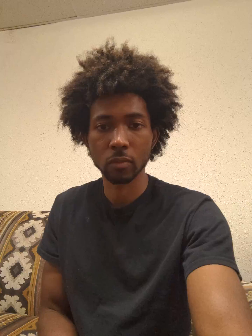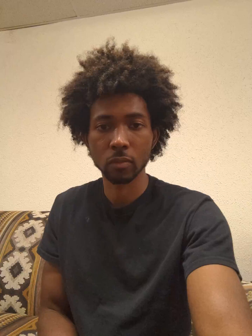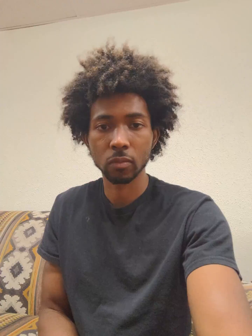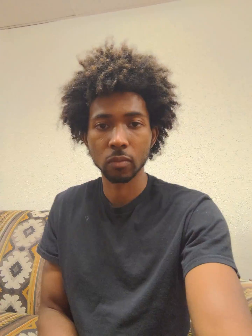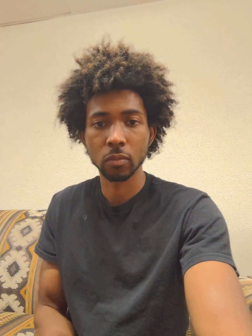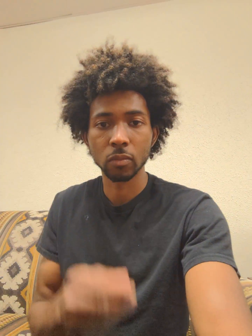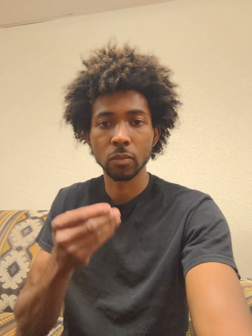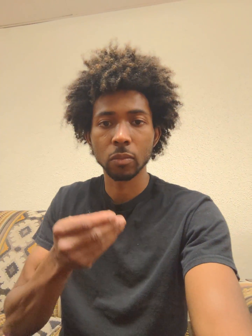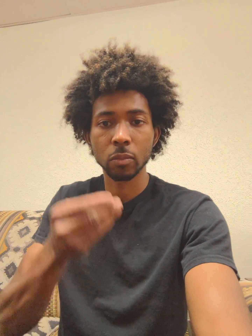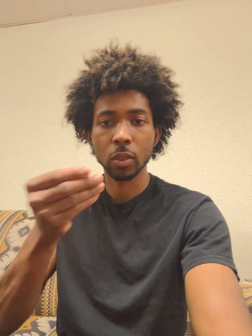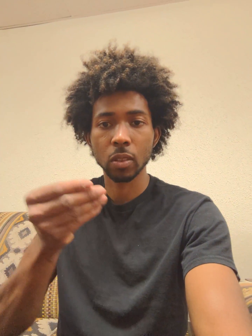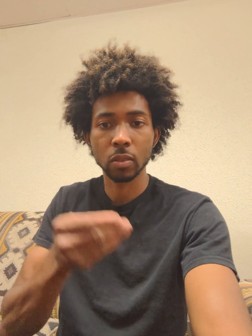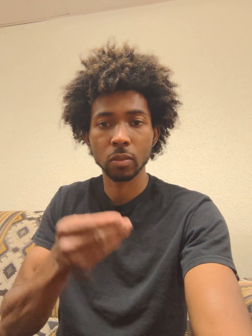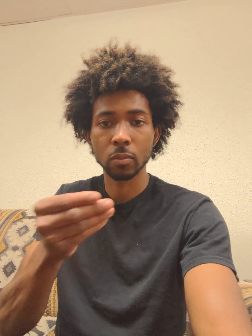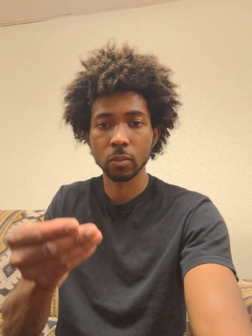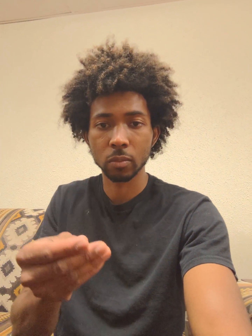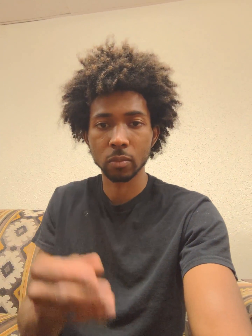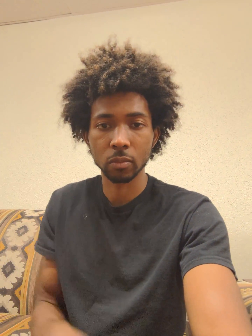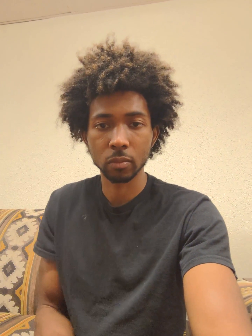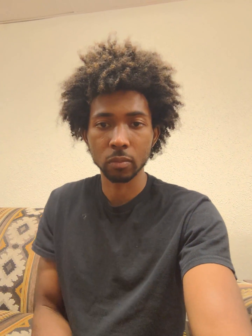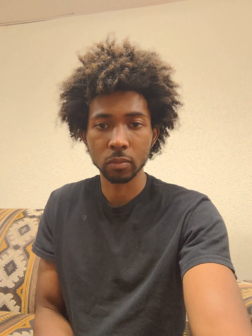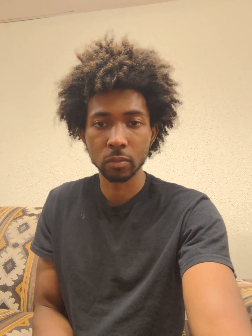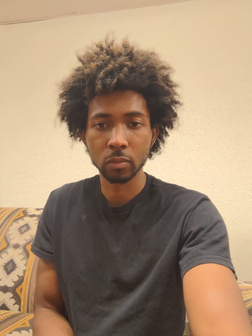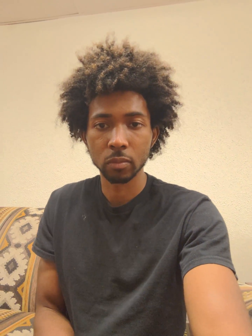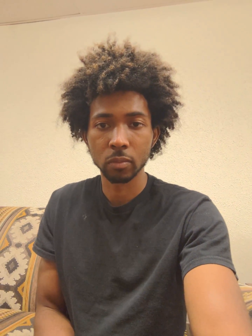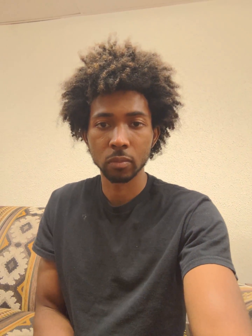buy